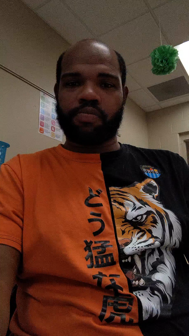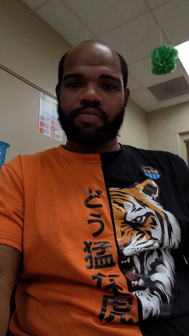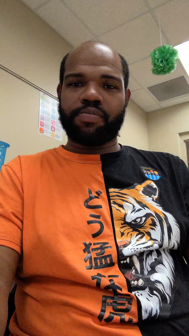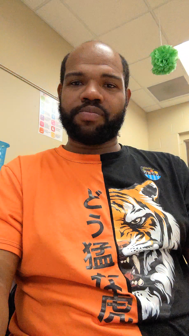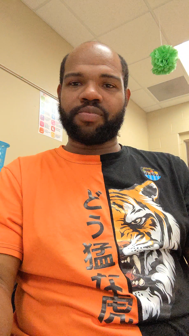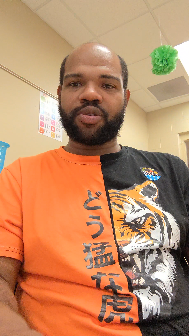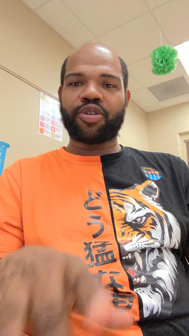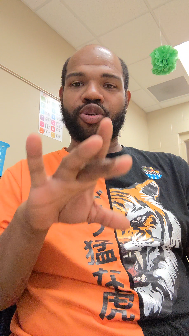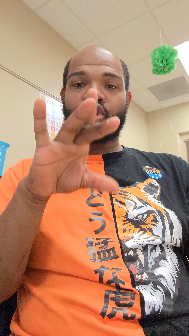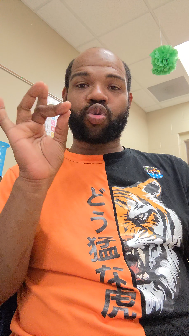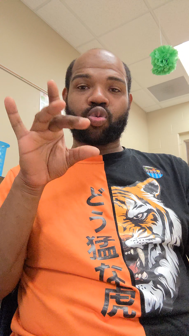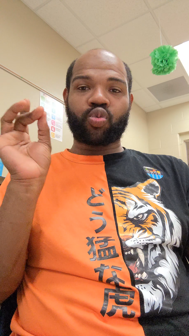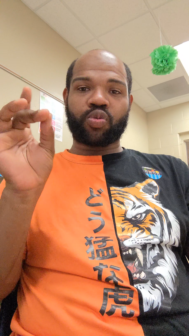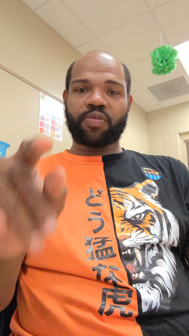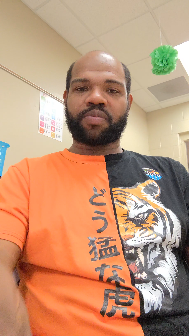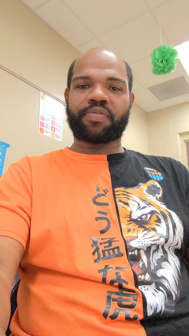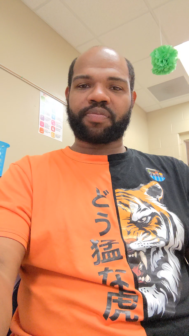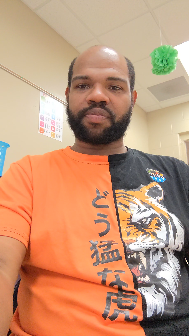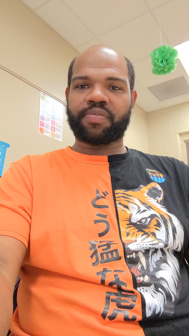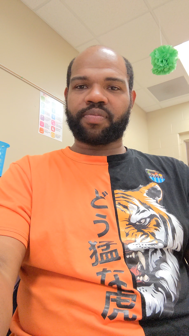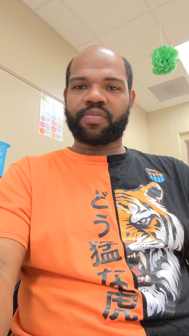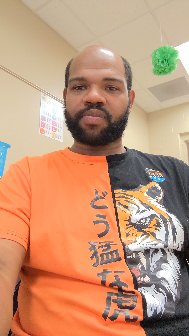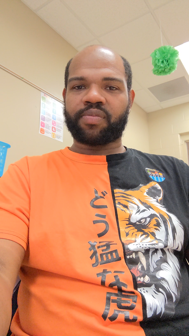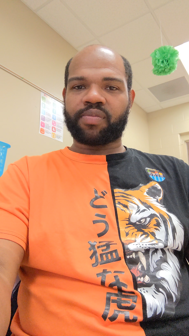choose